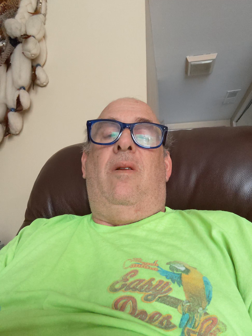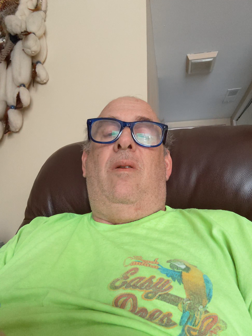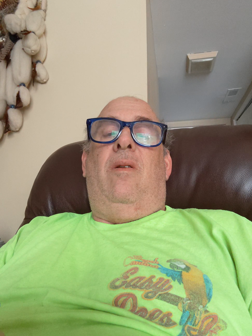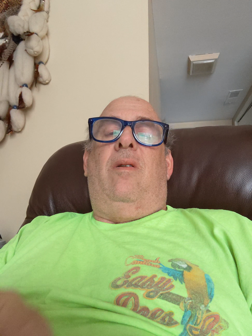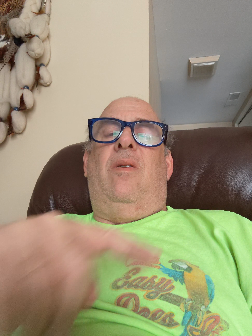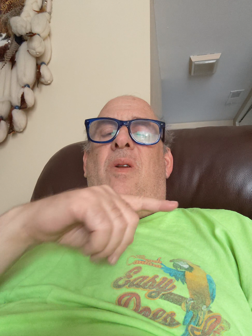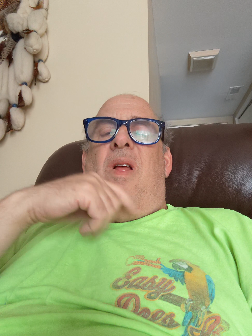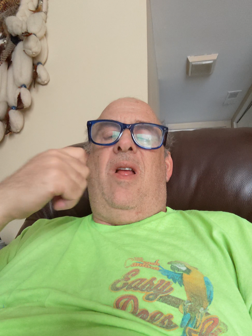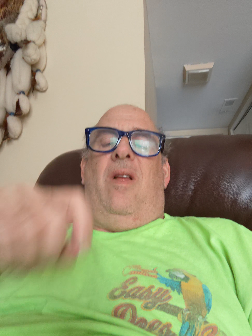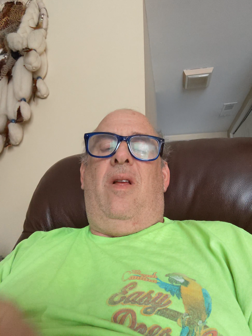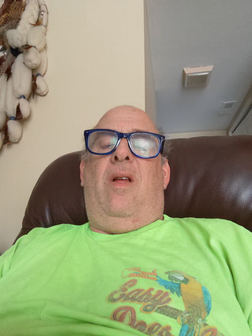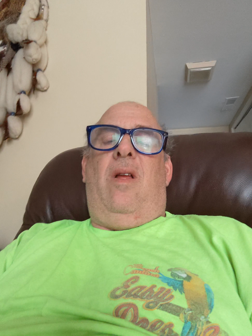dry